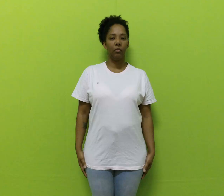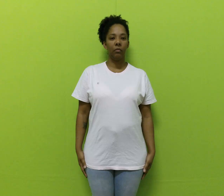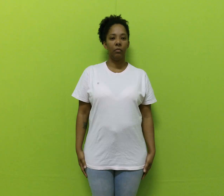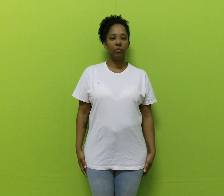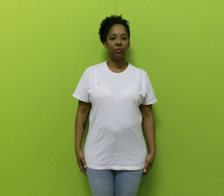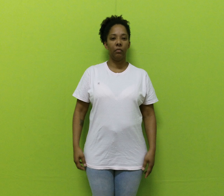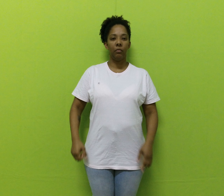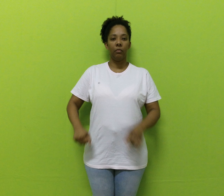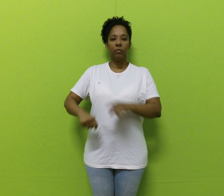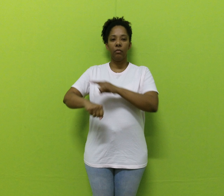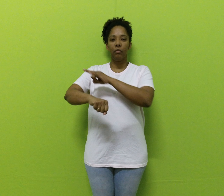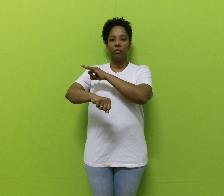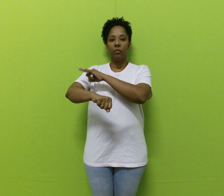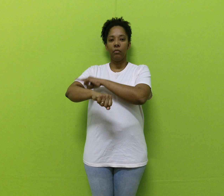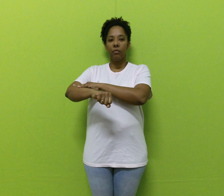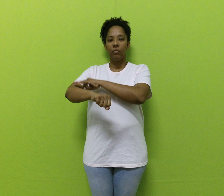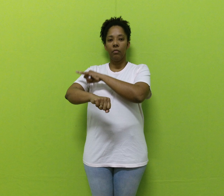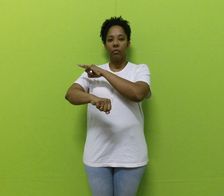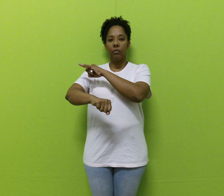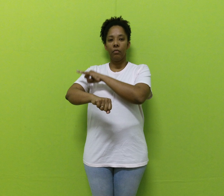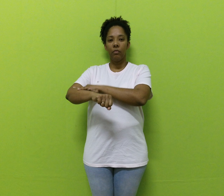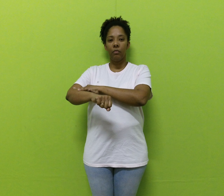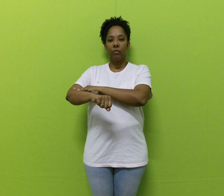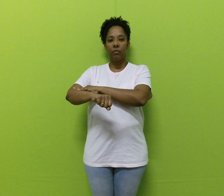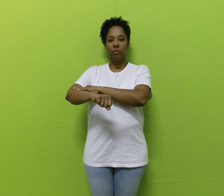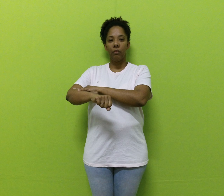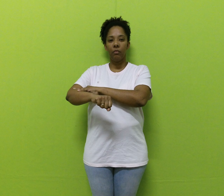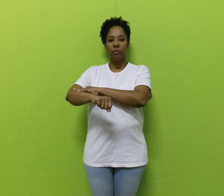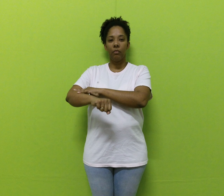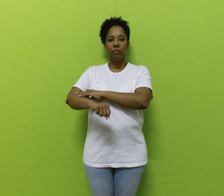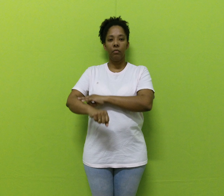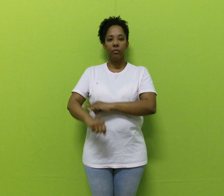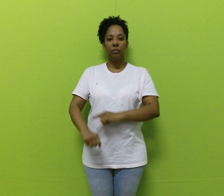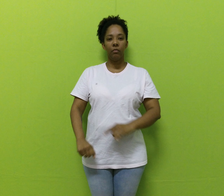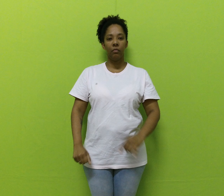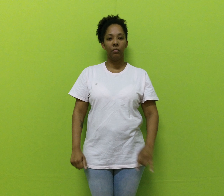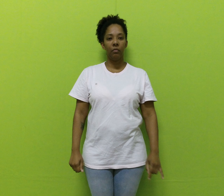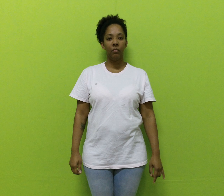banheiro